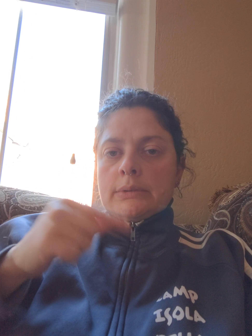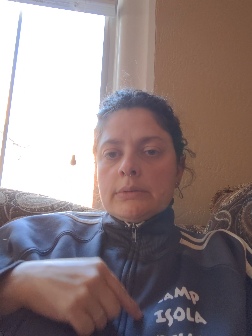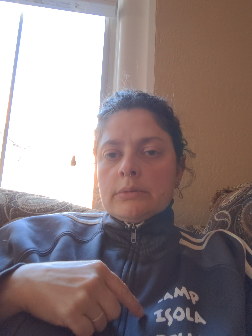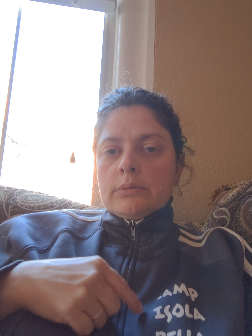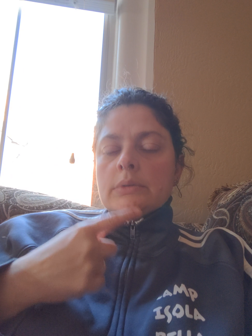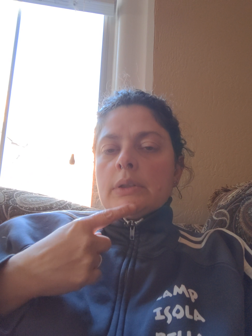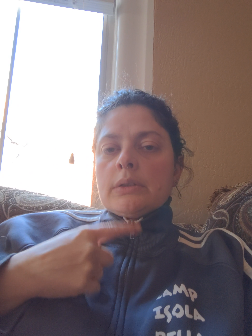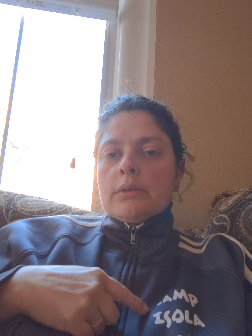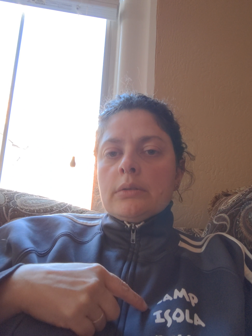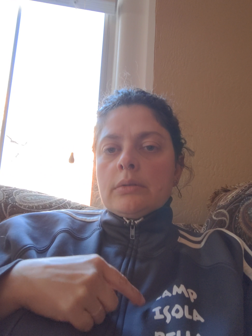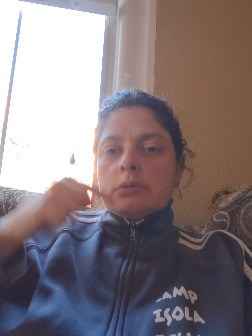say